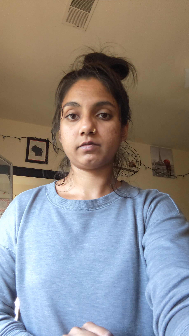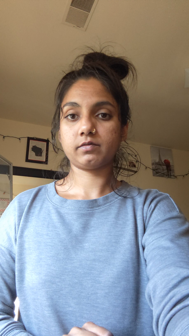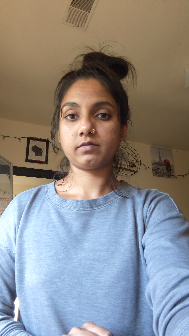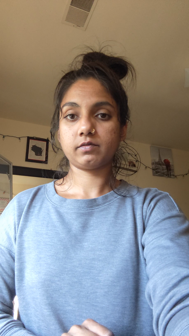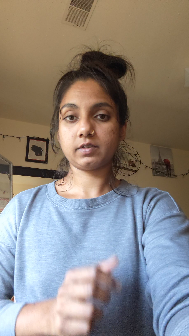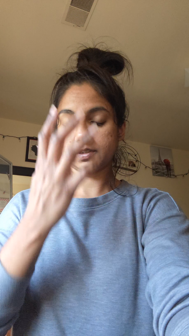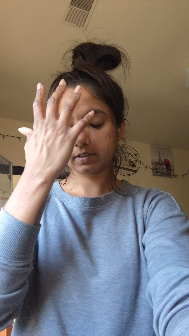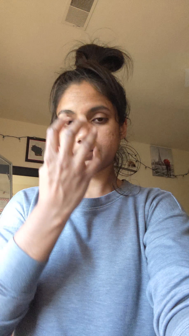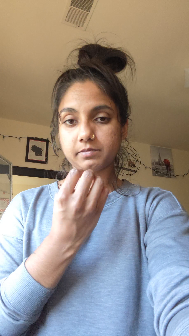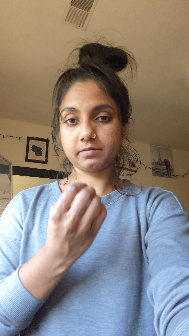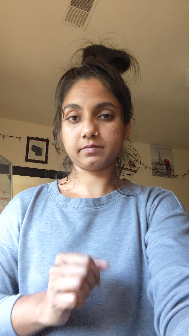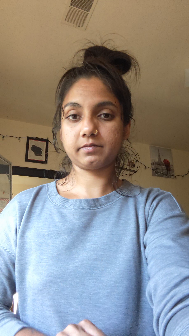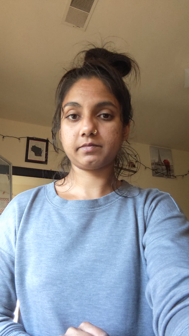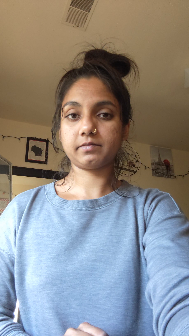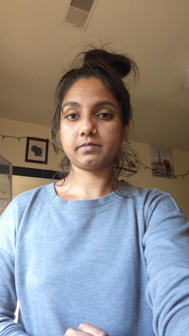asleep